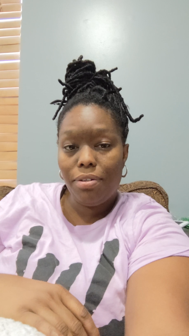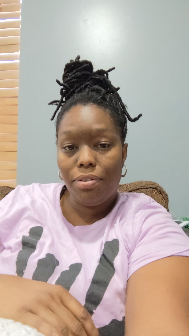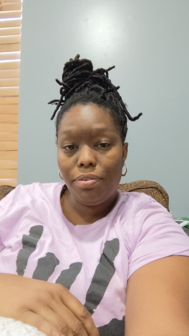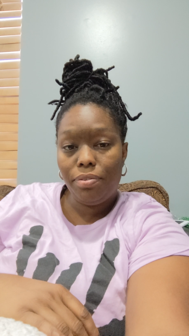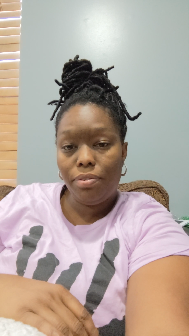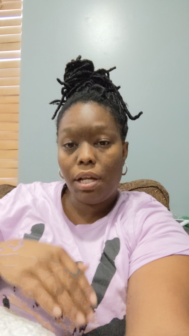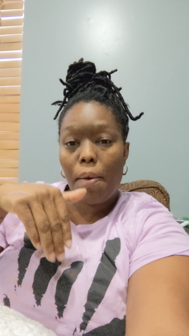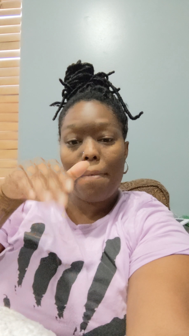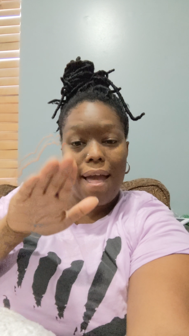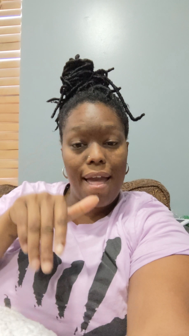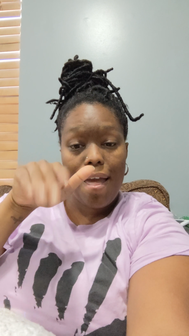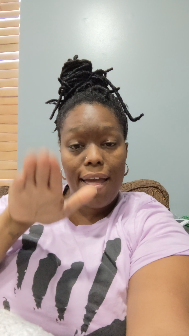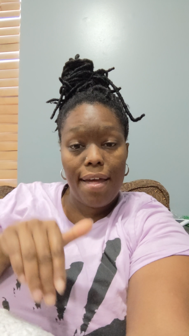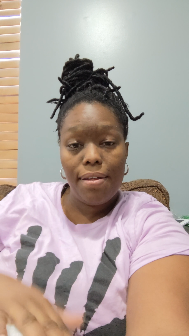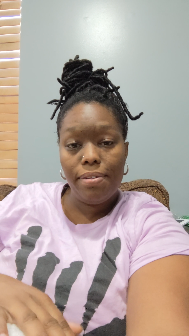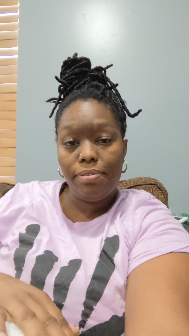paint